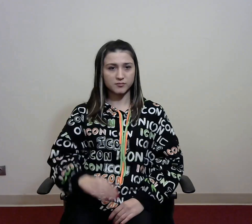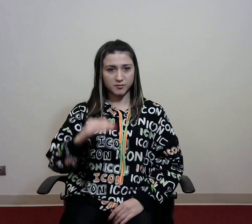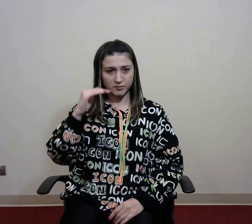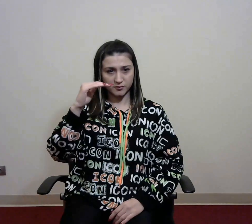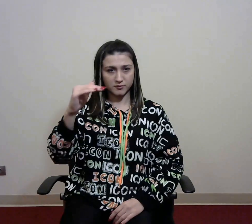siz